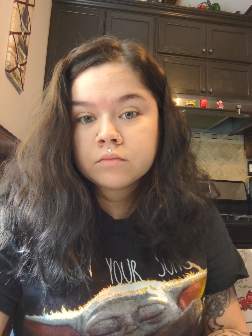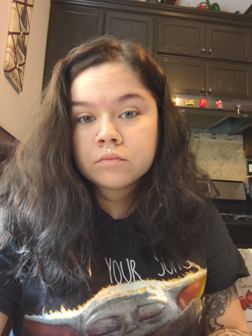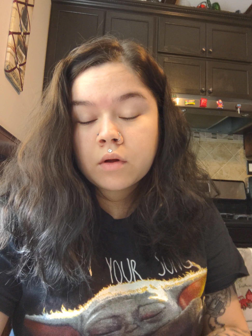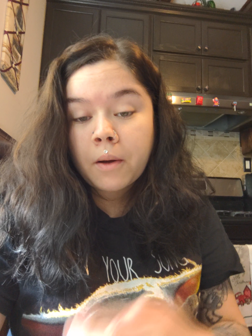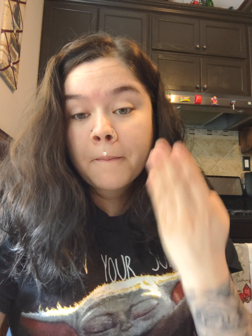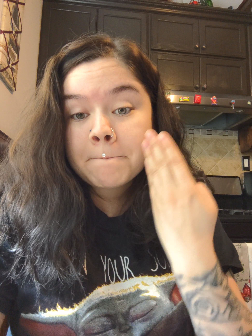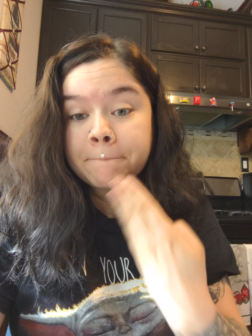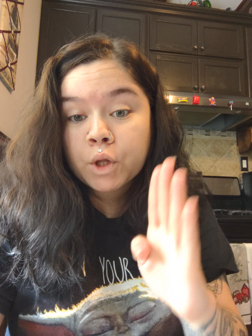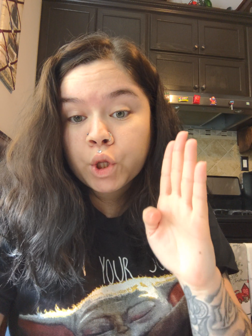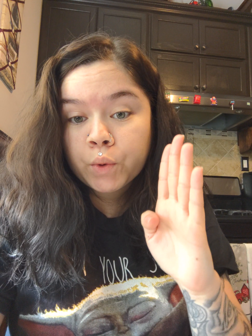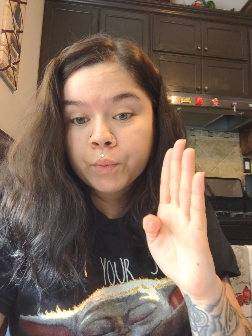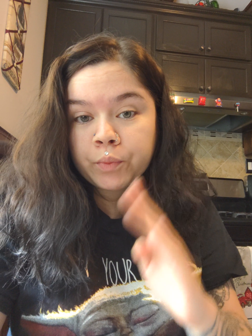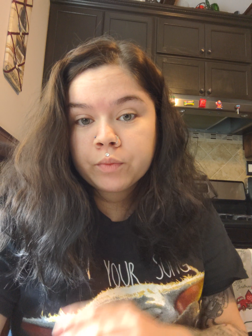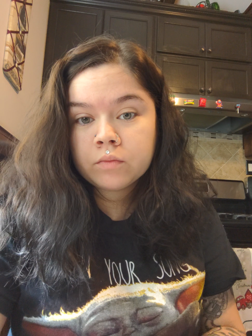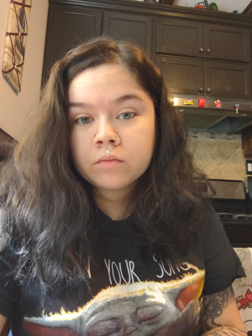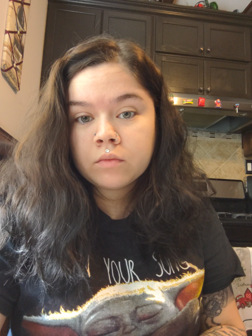blue